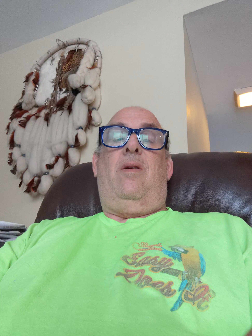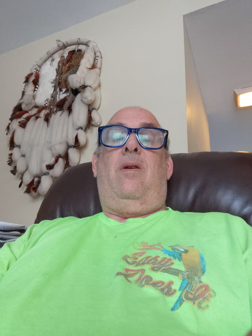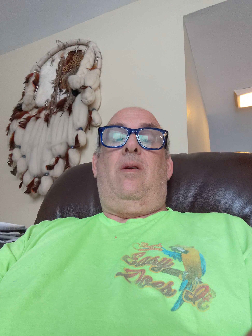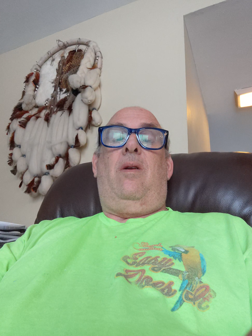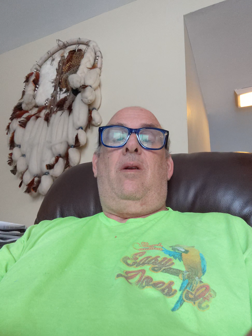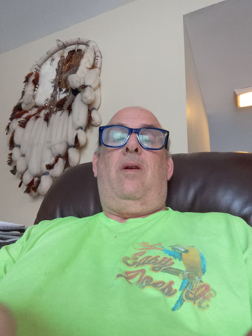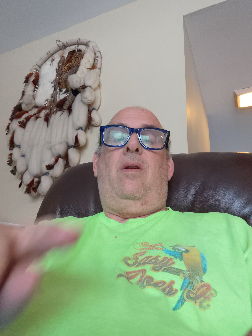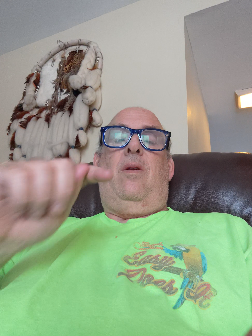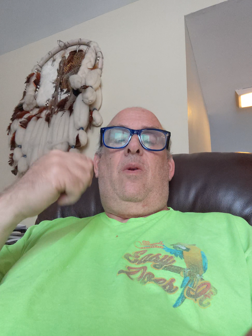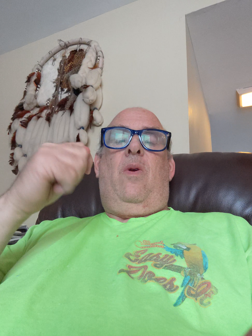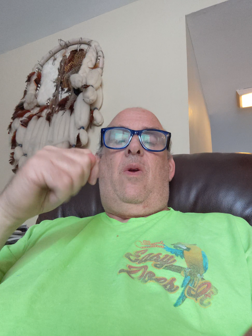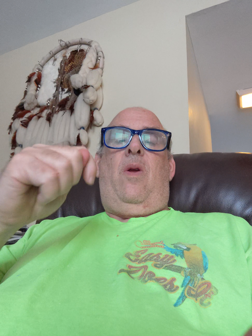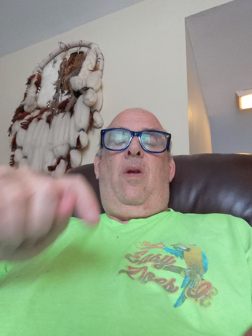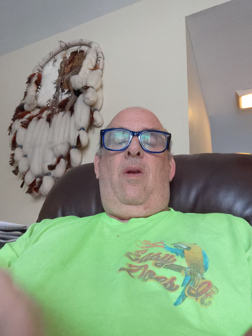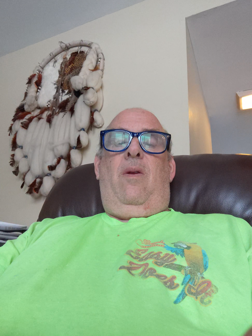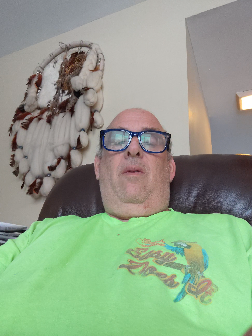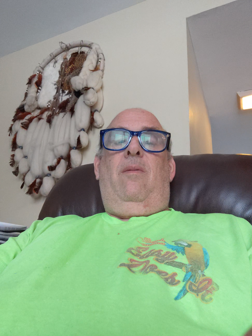toy